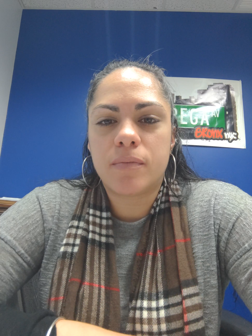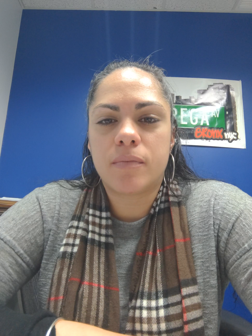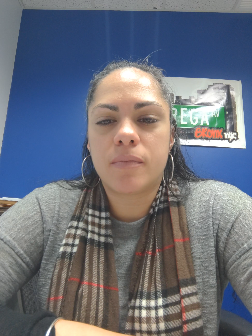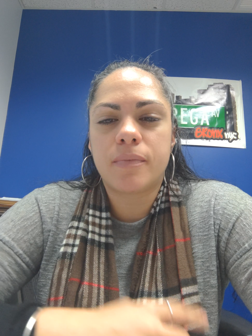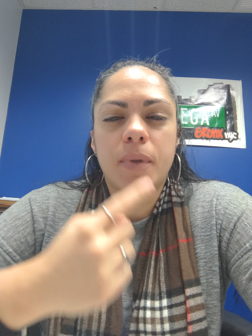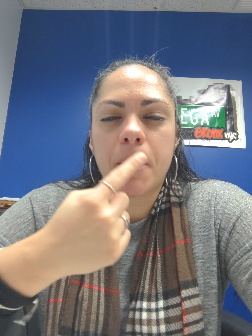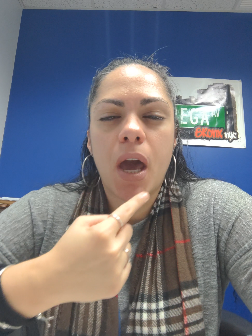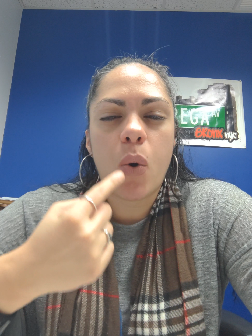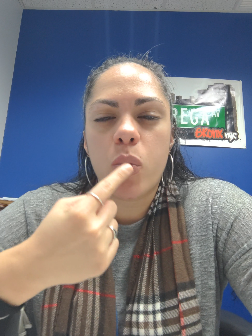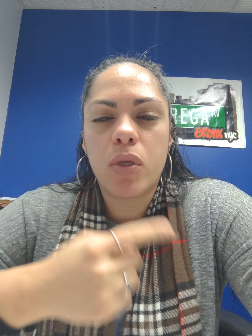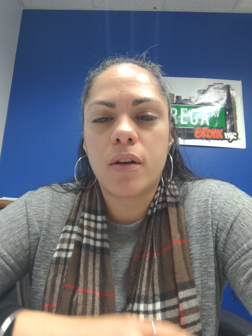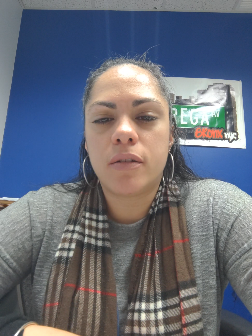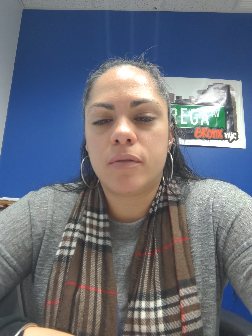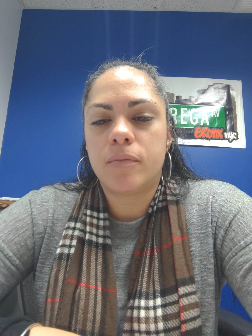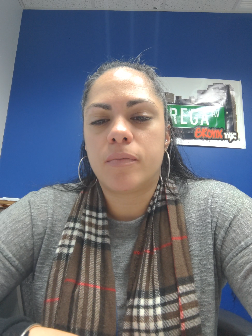mouth